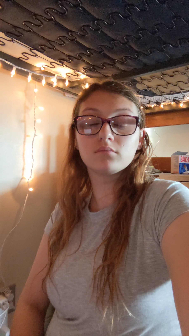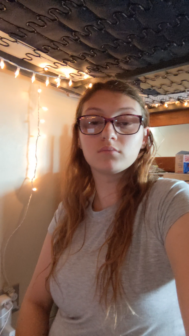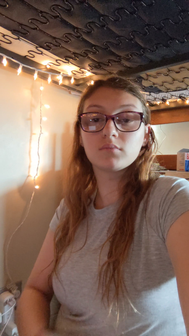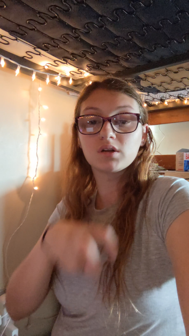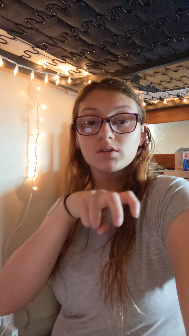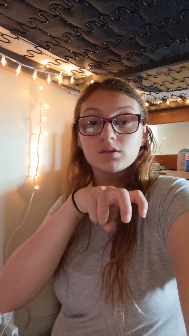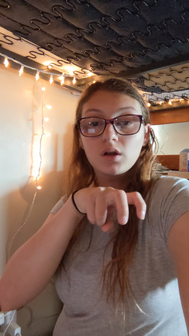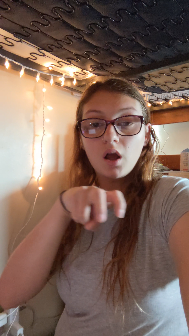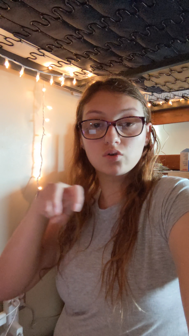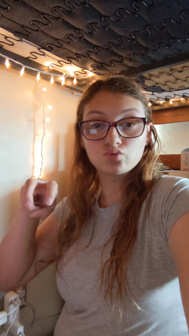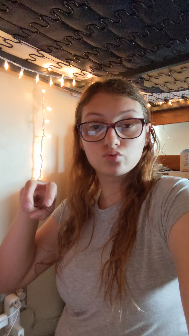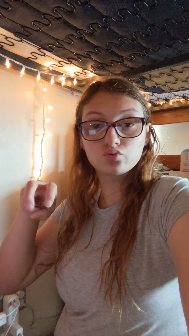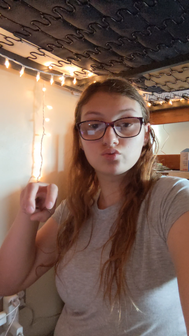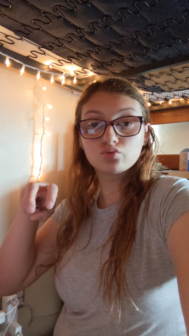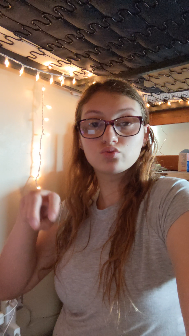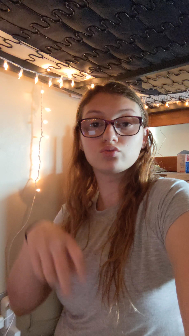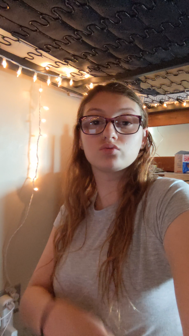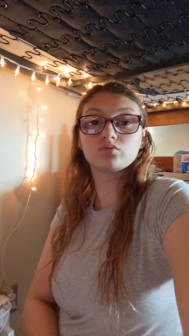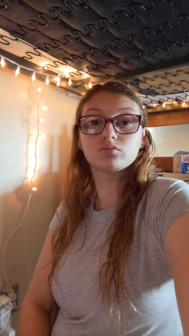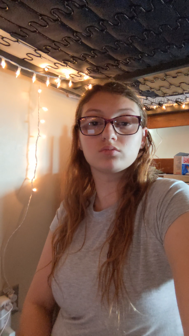couch